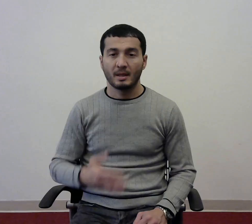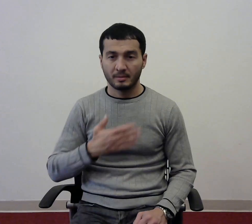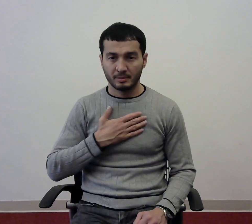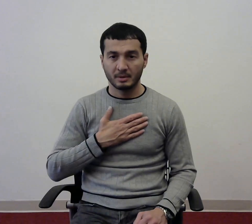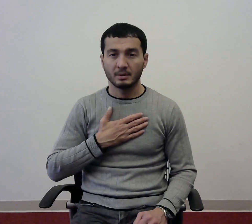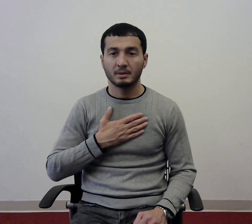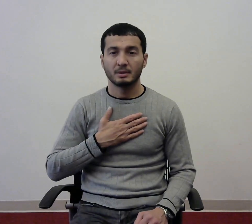mən